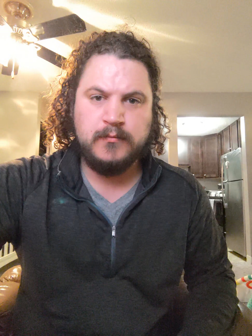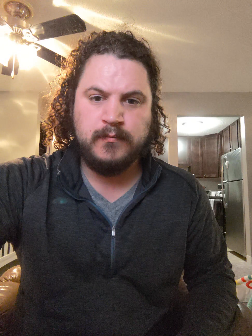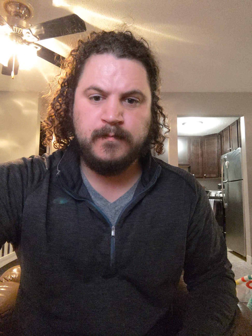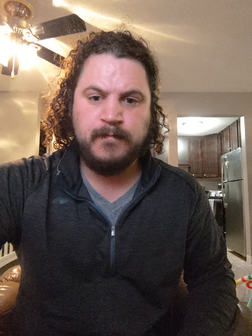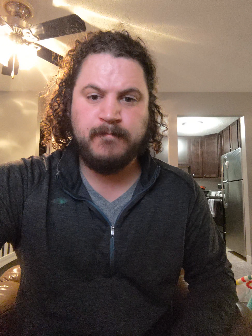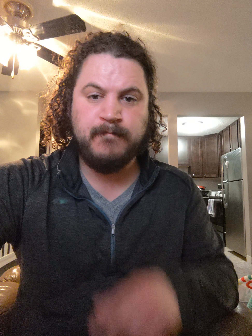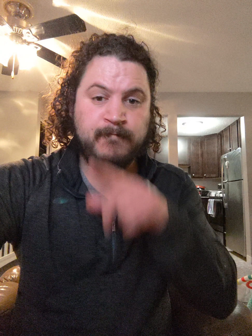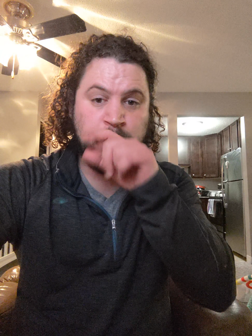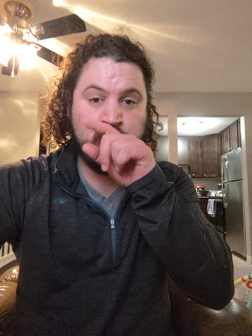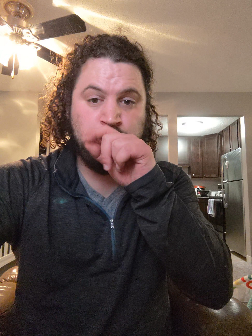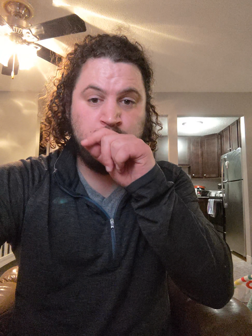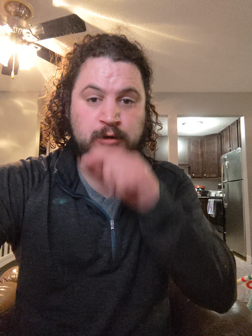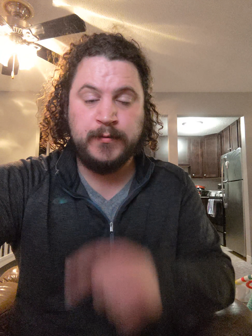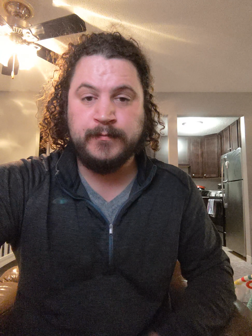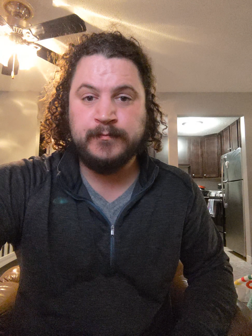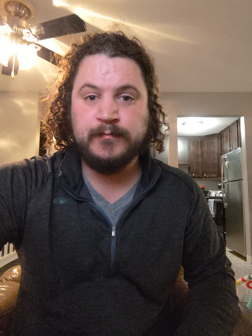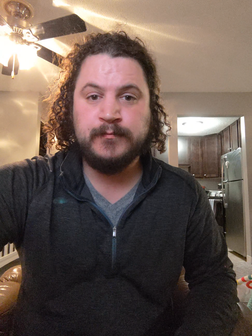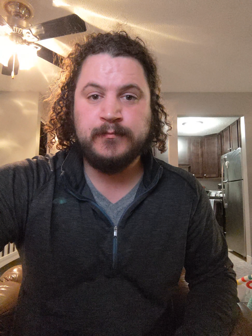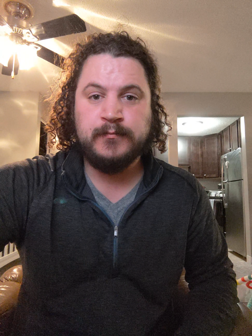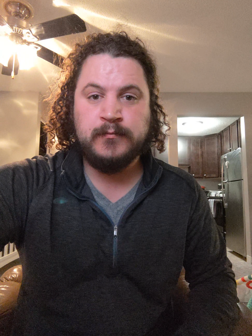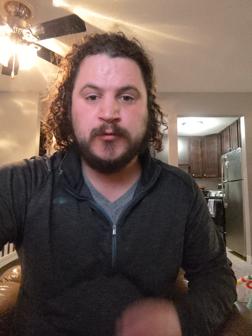bird